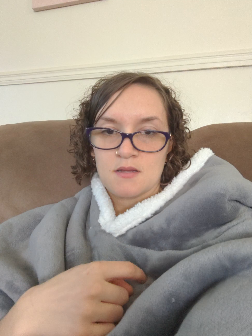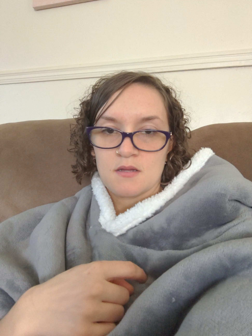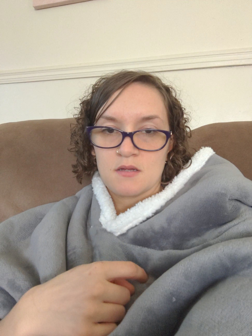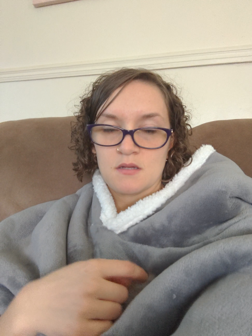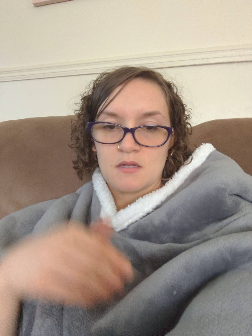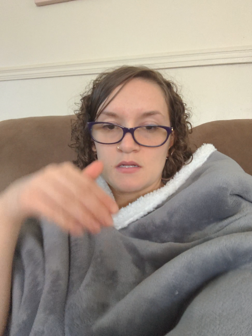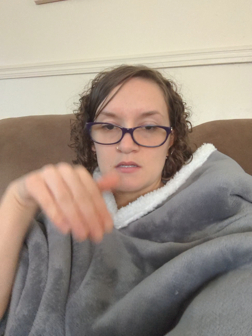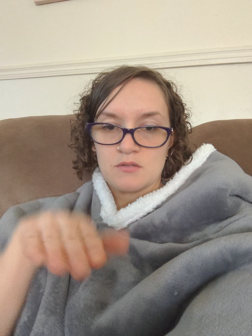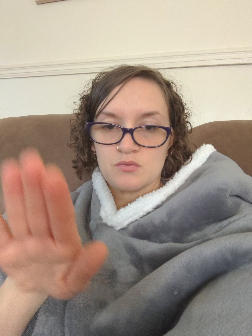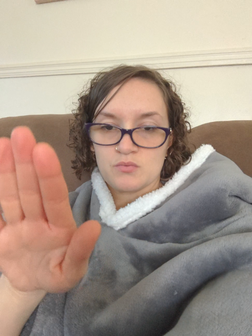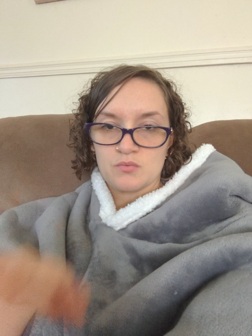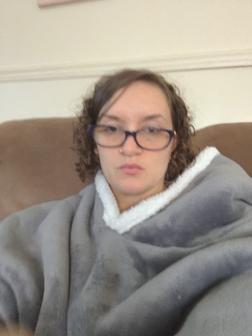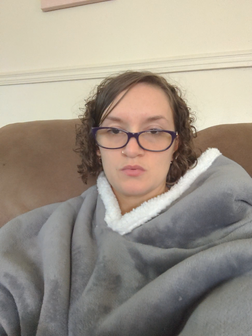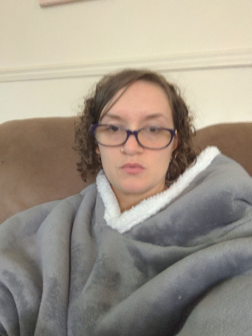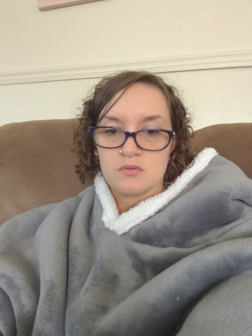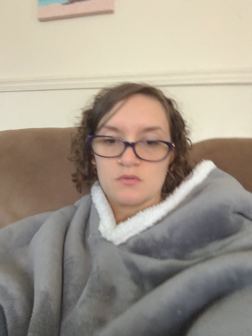into